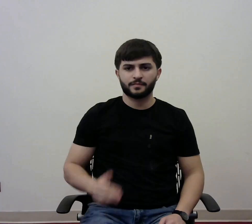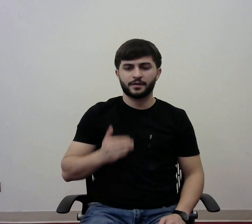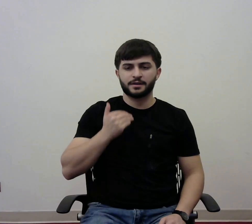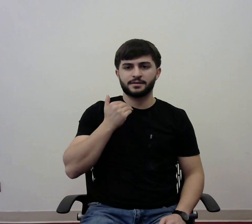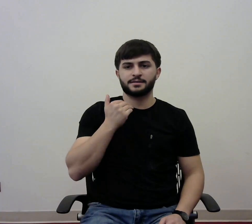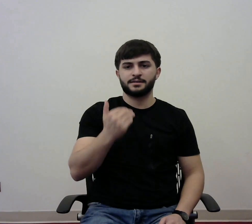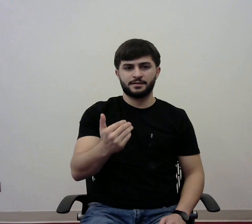sizin